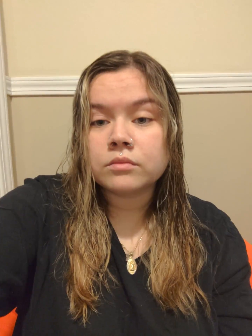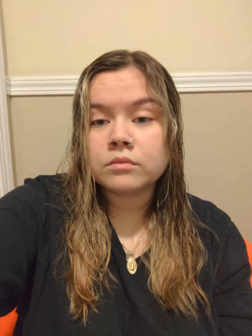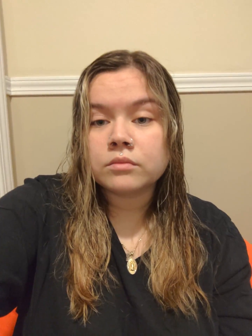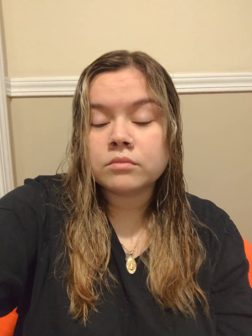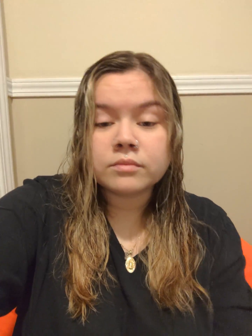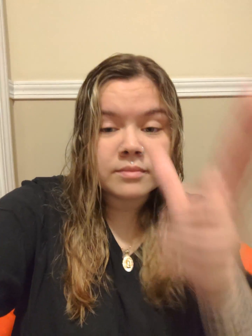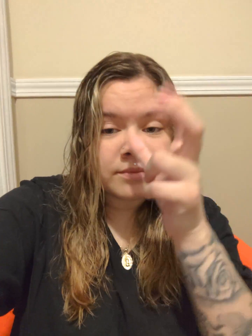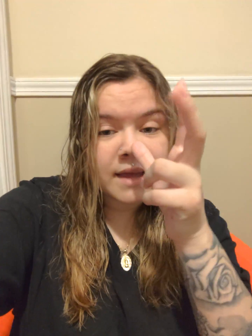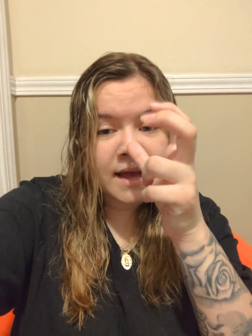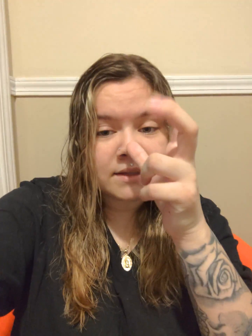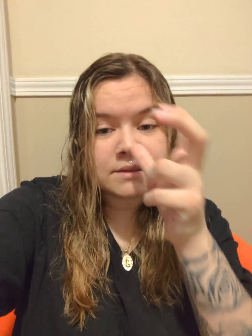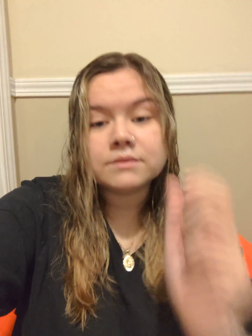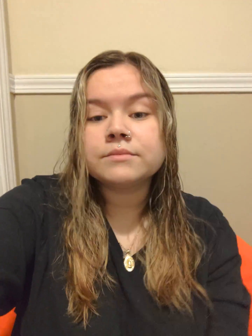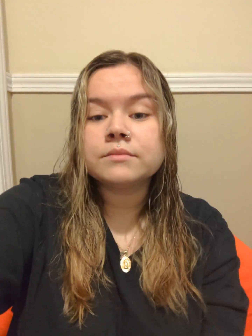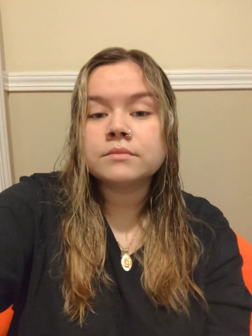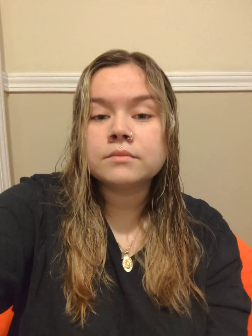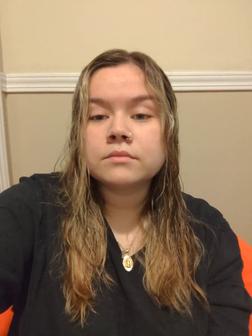ant